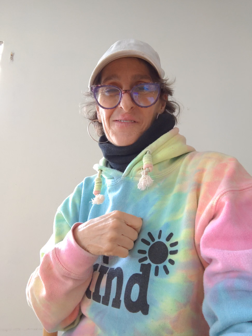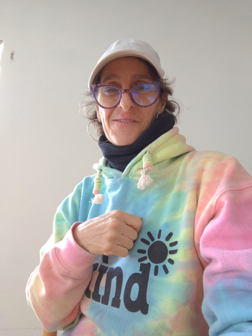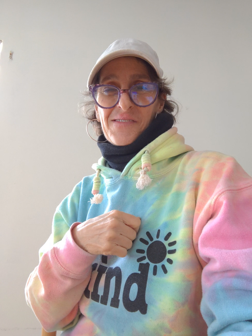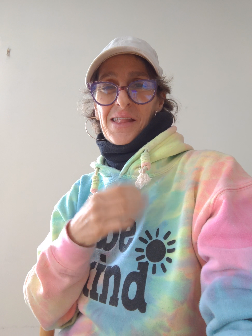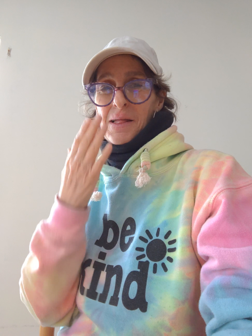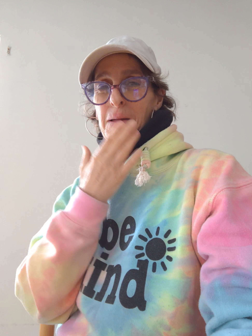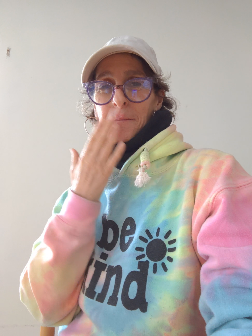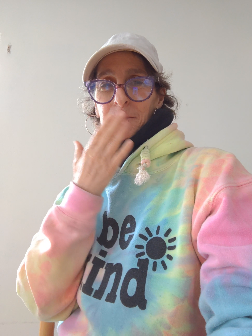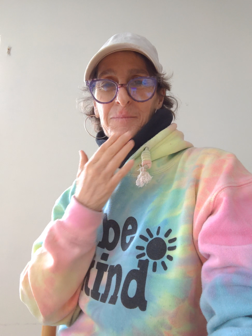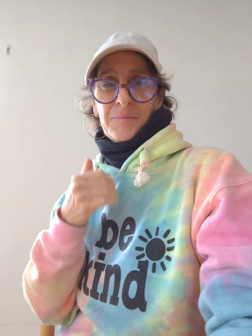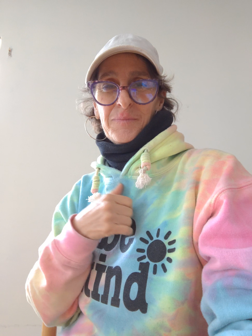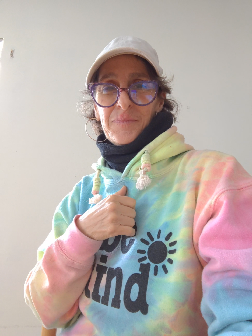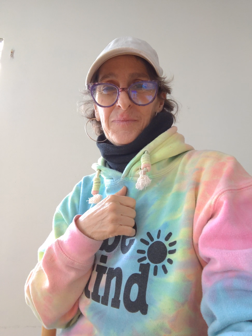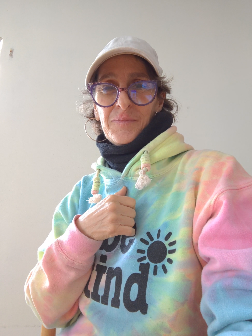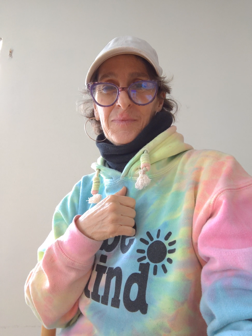napkin